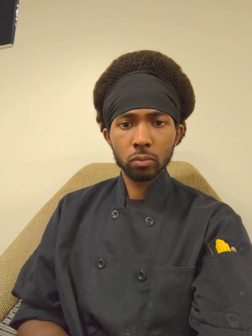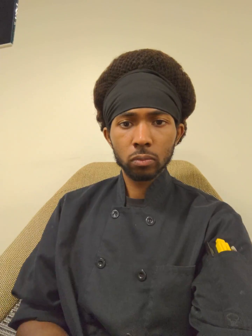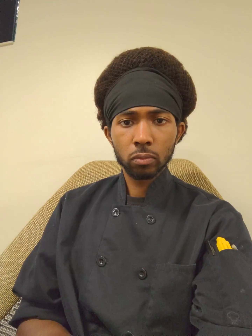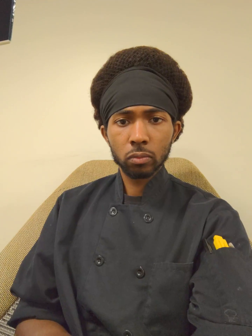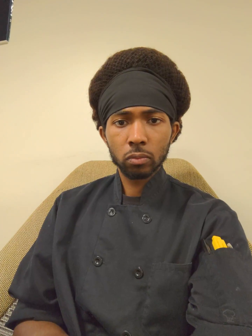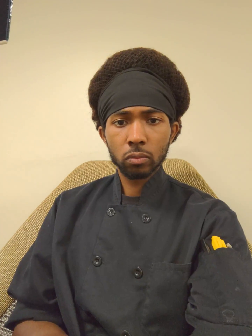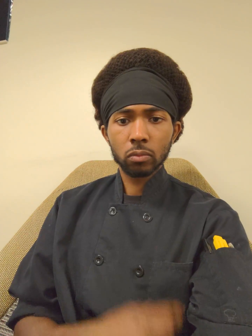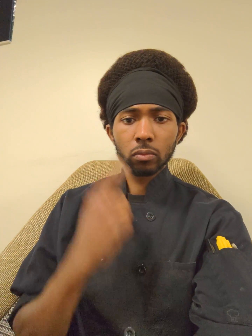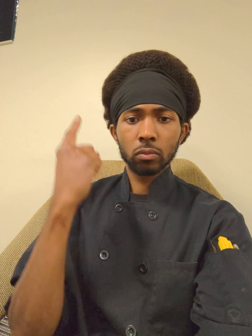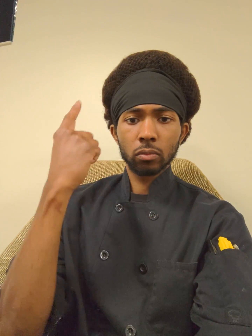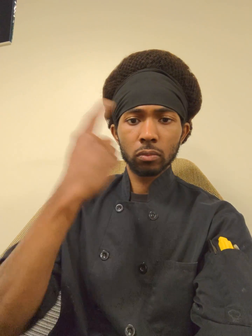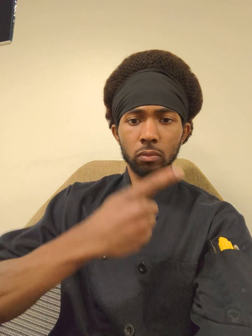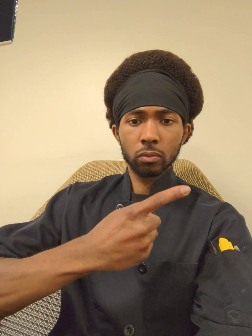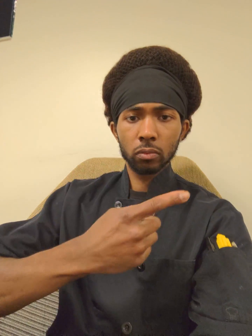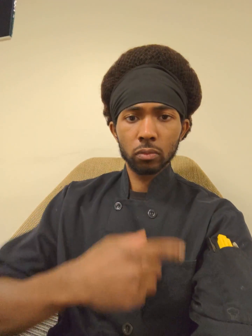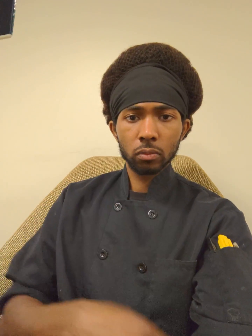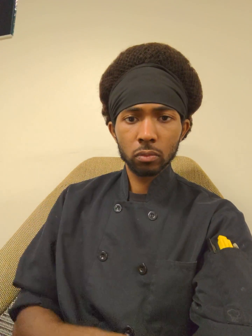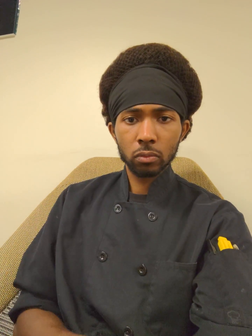day